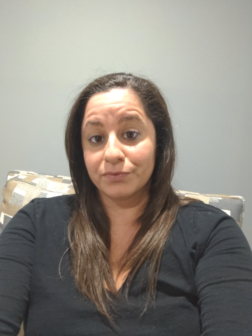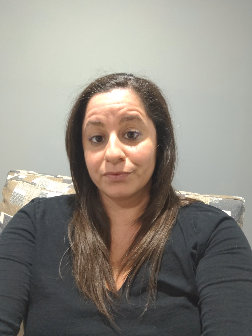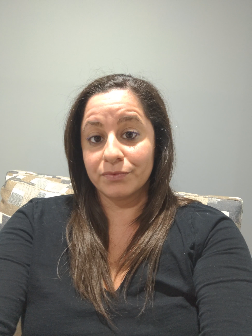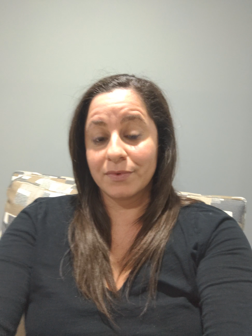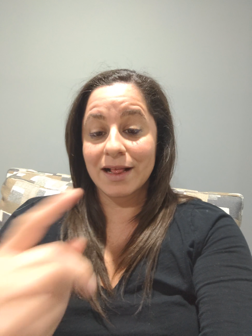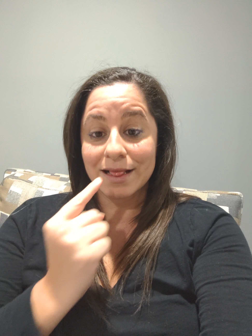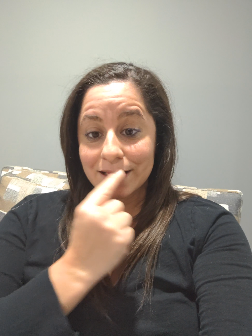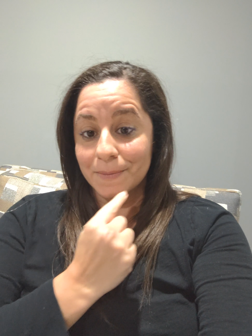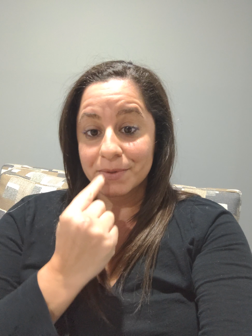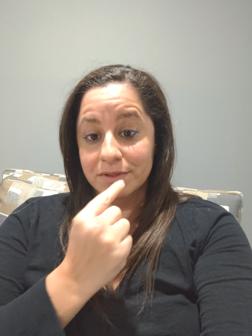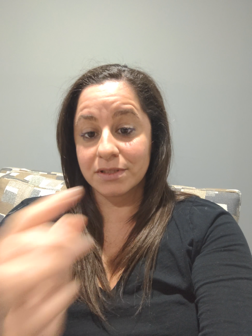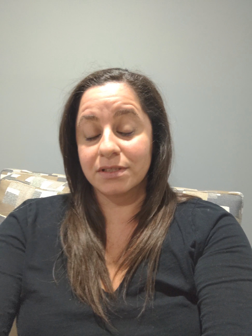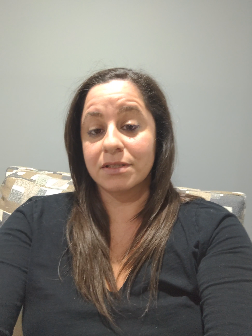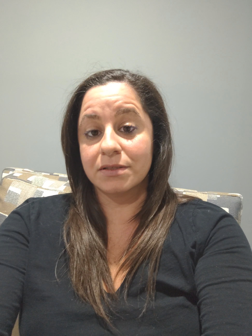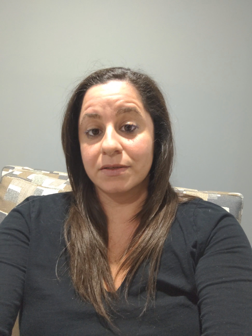lips